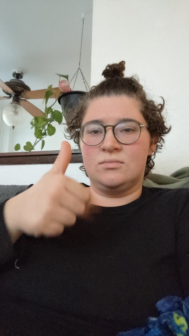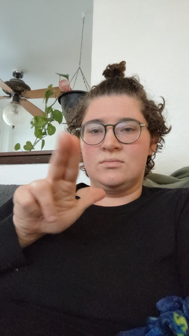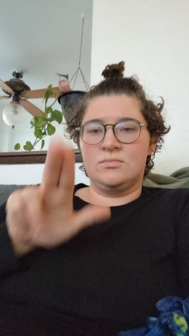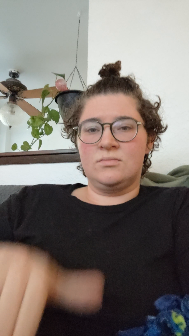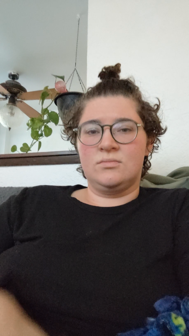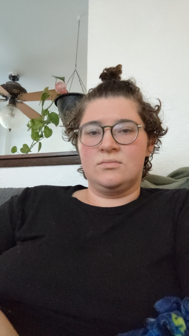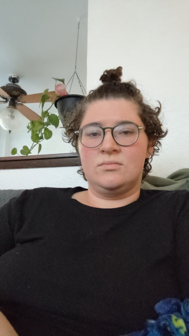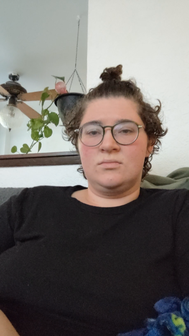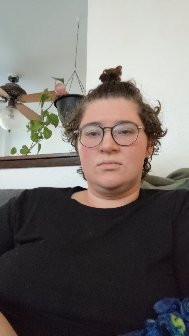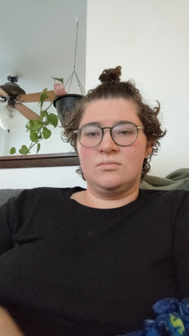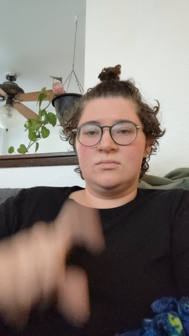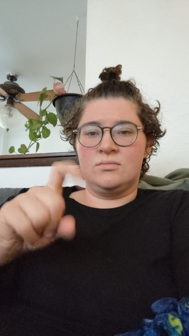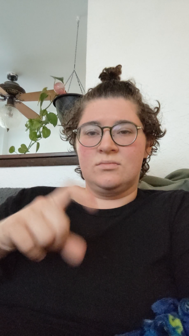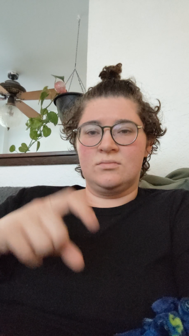should